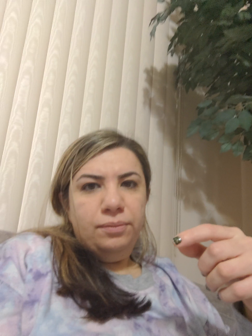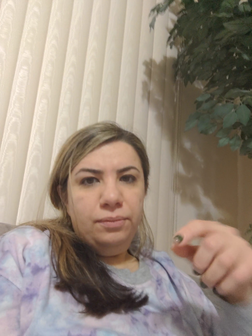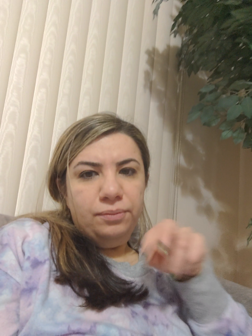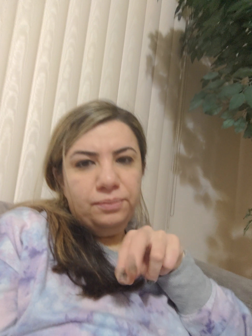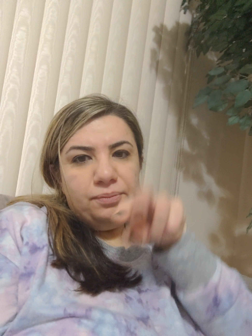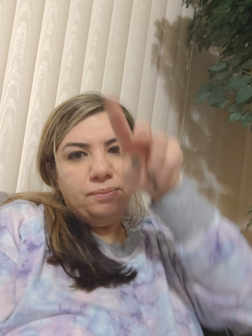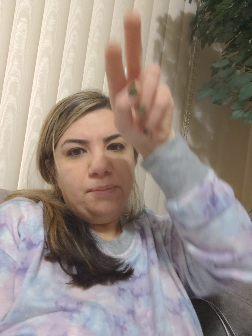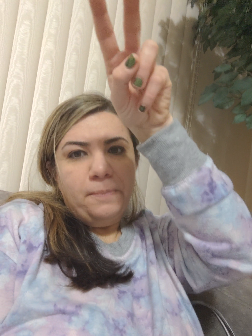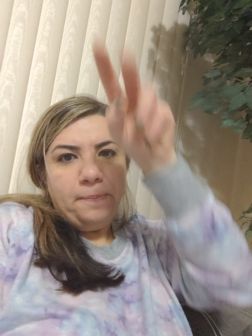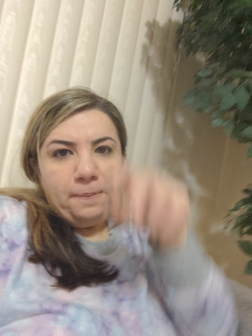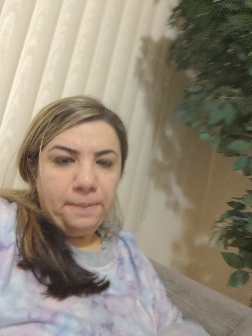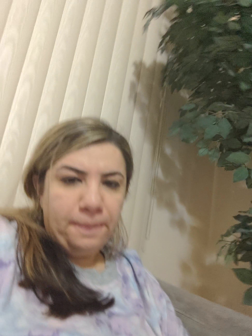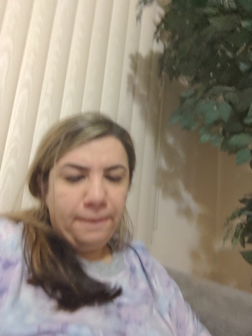stairs